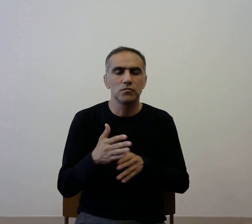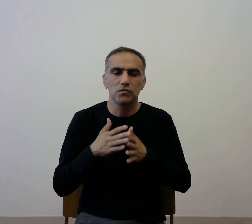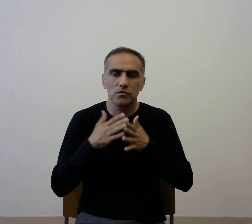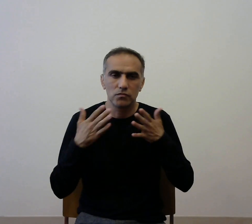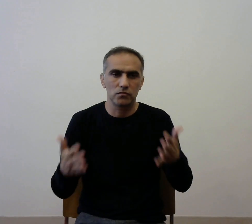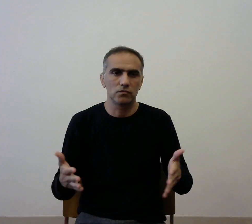çox